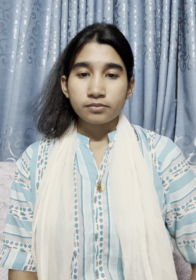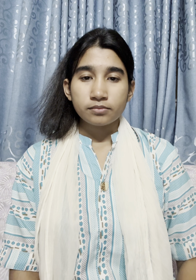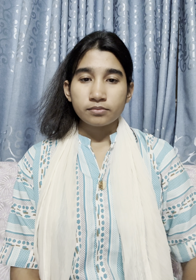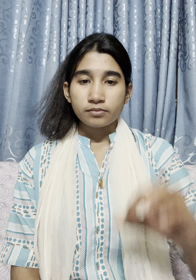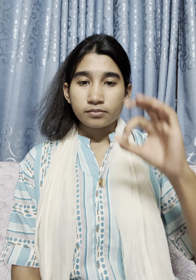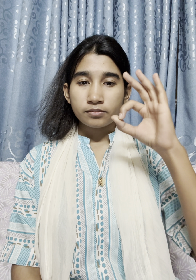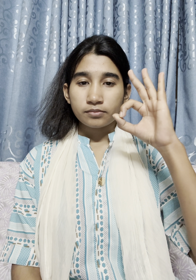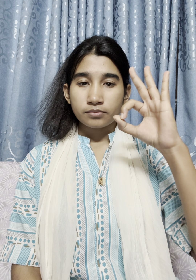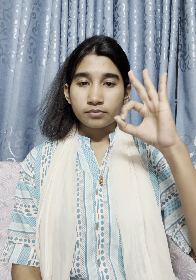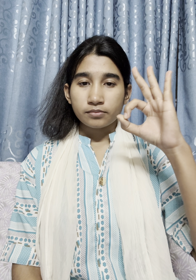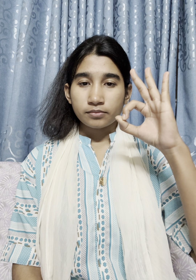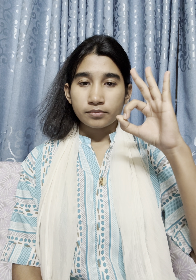সুন্দর